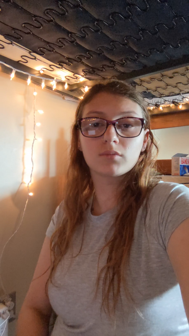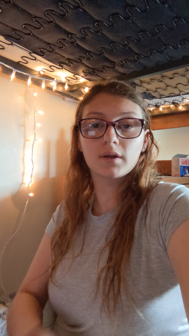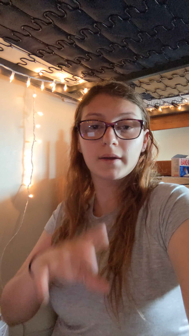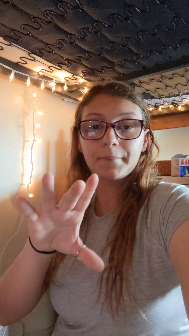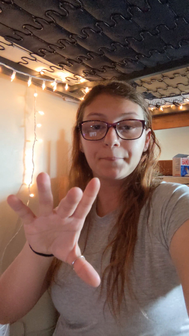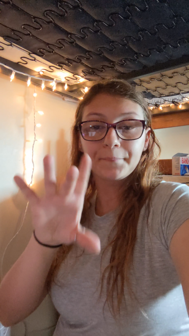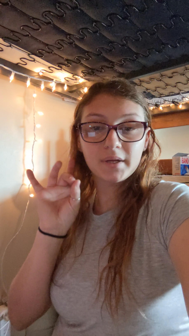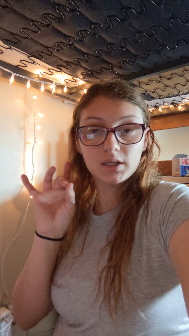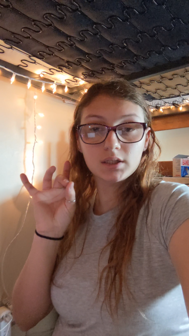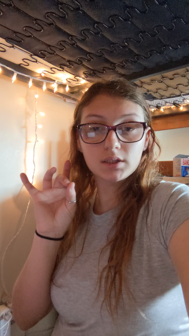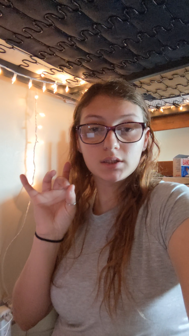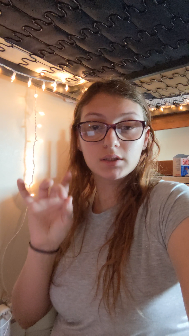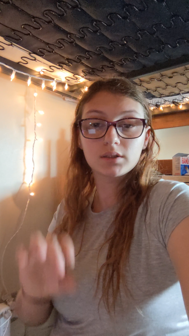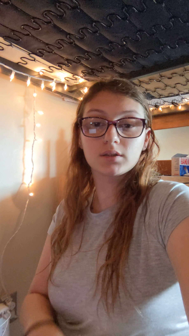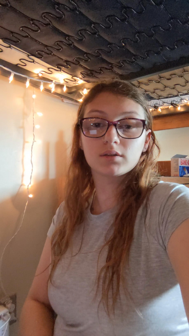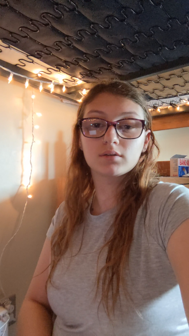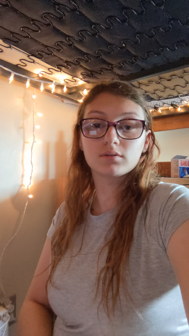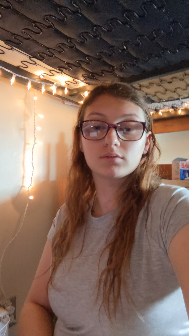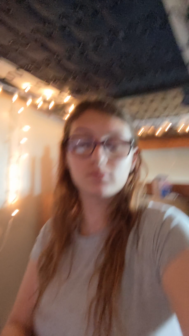pick